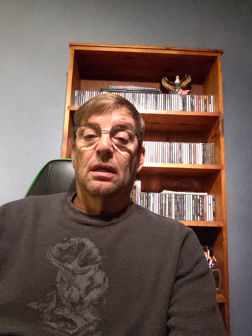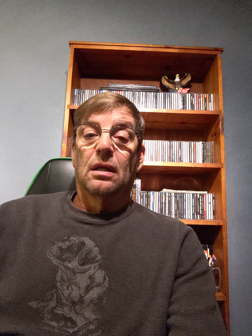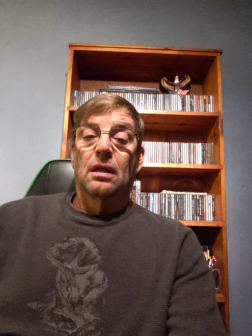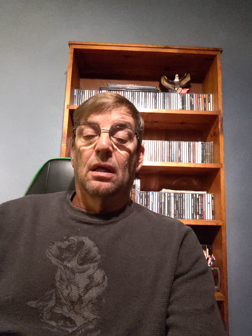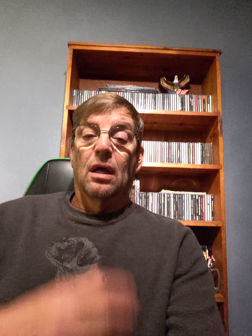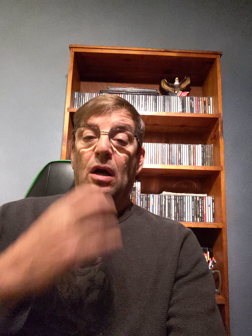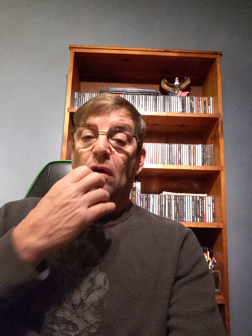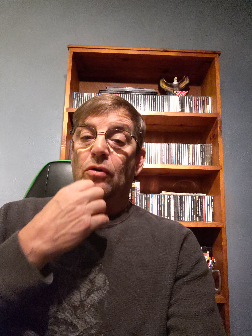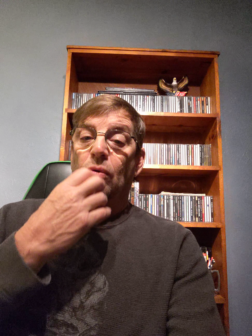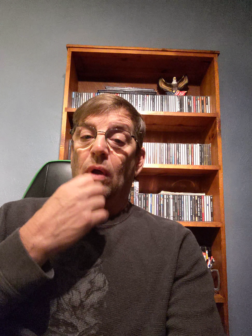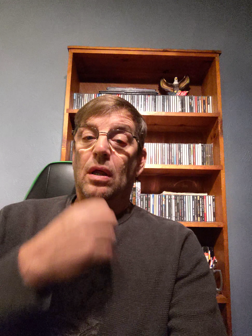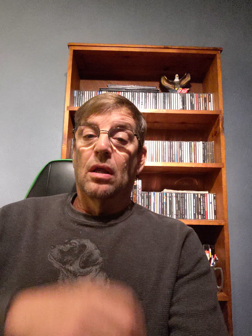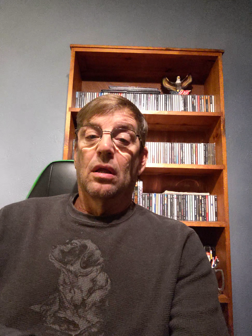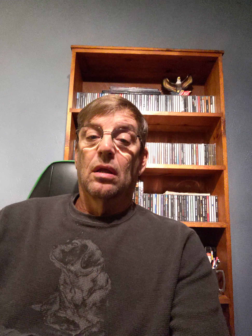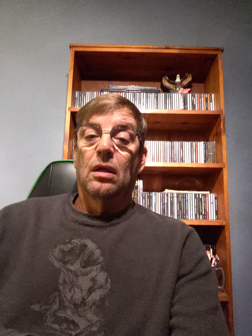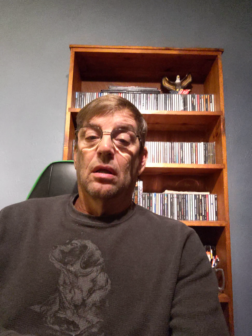underwear